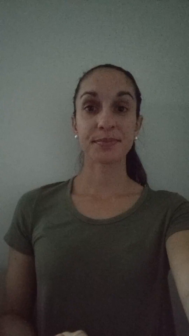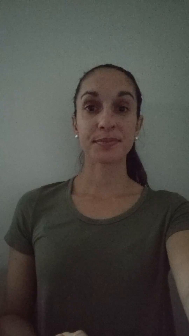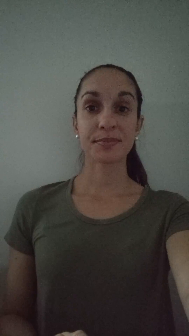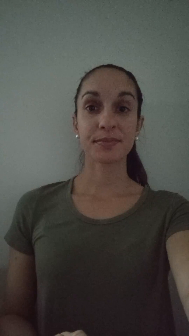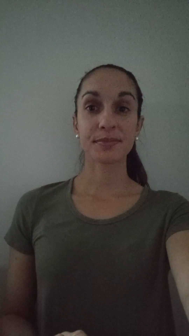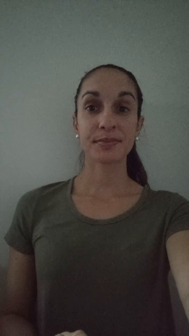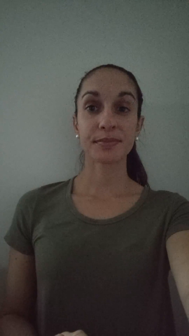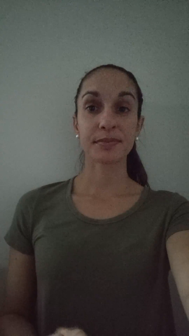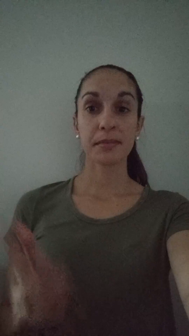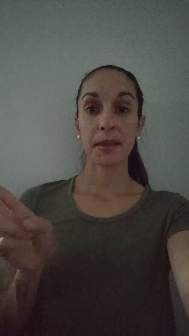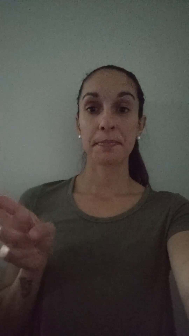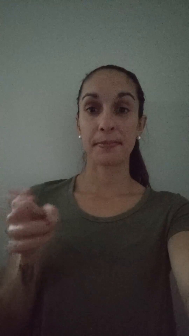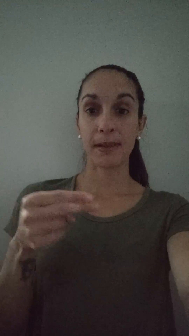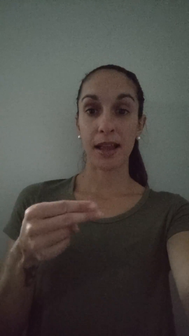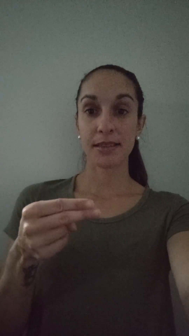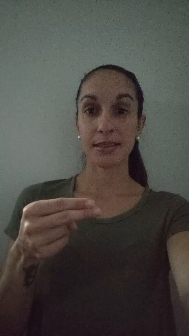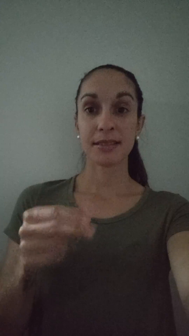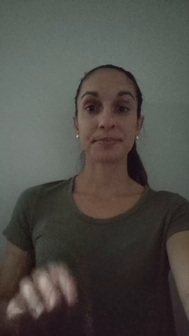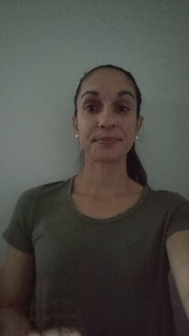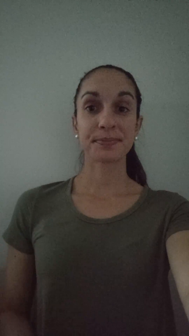belt